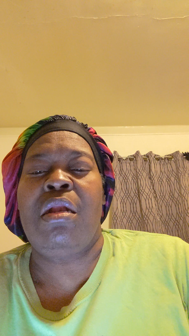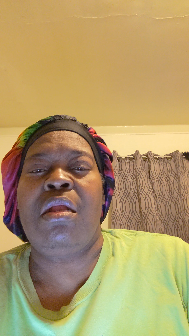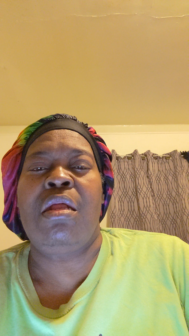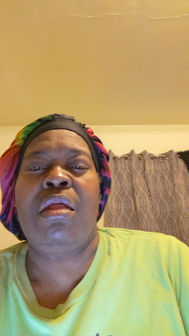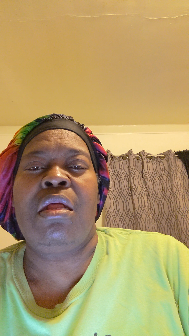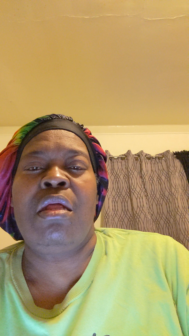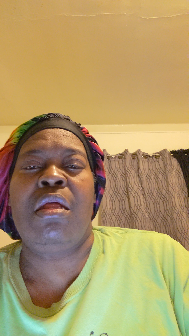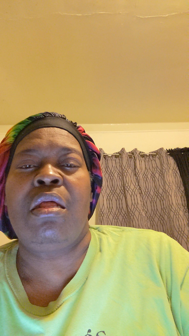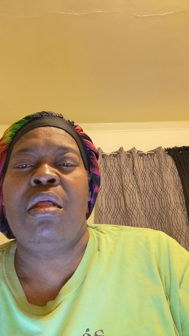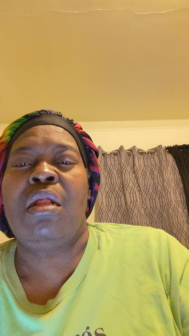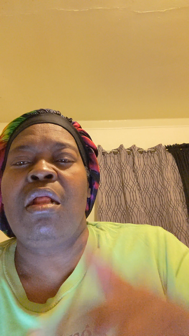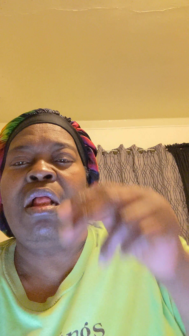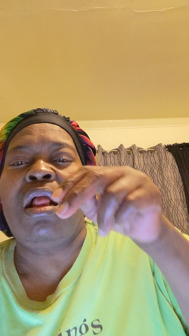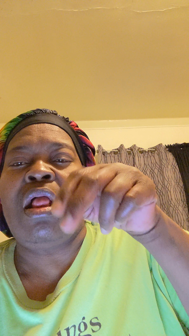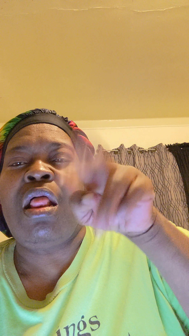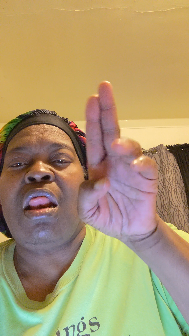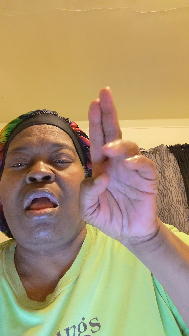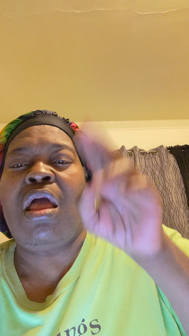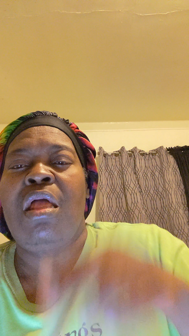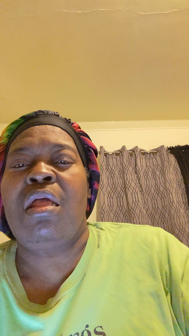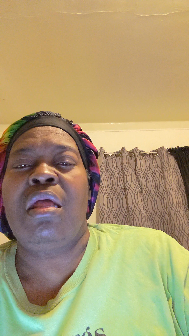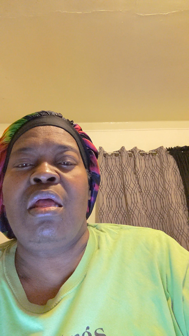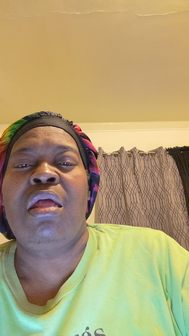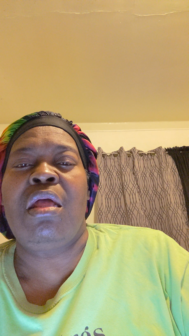lick